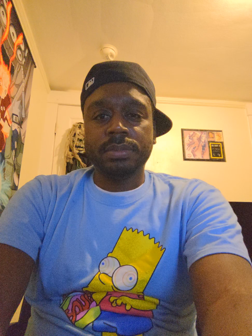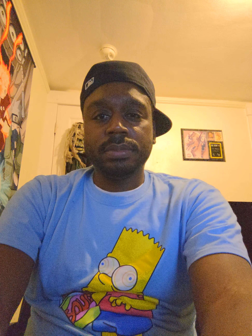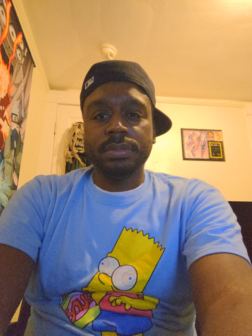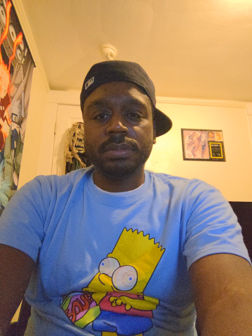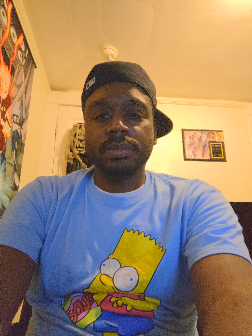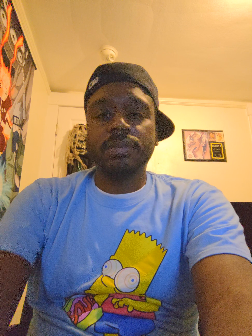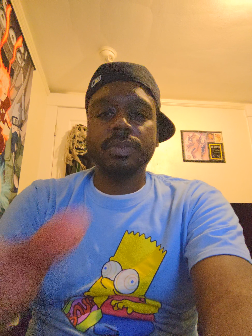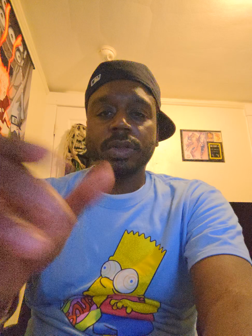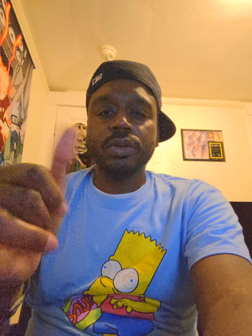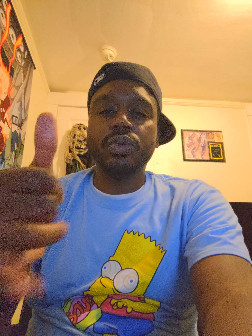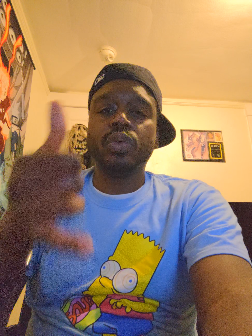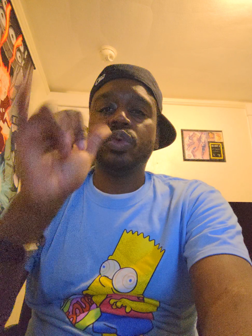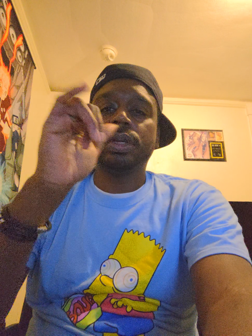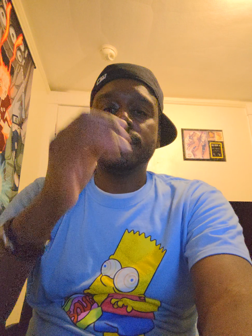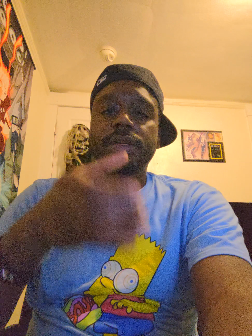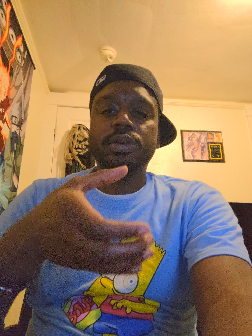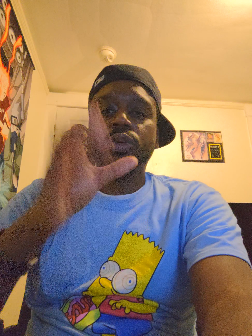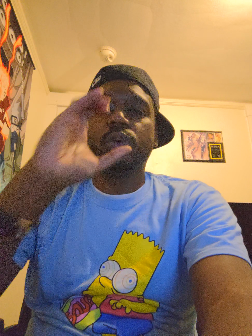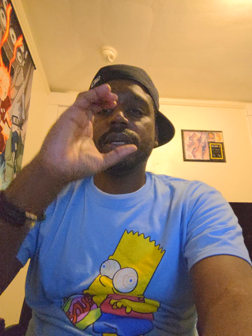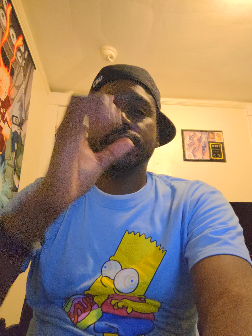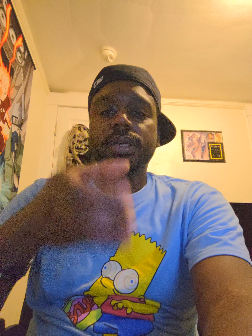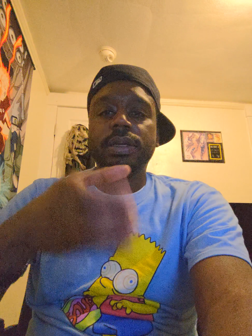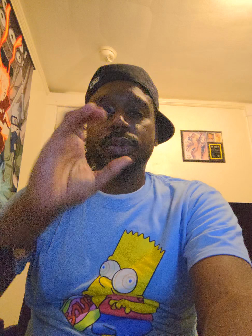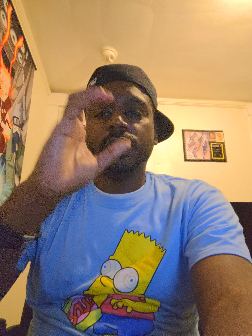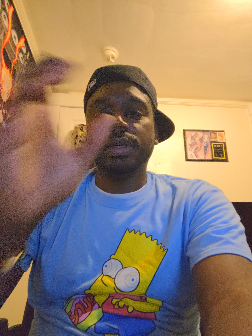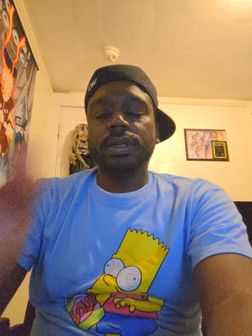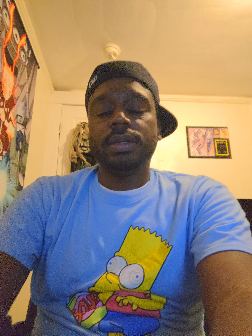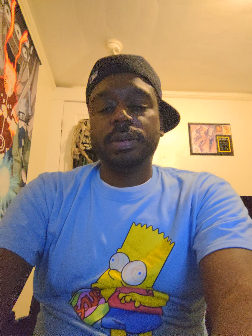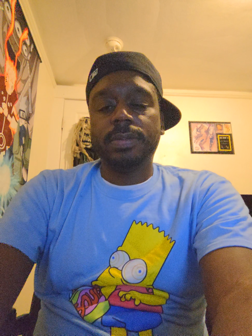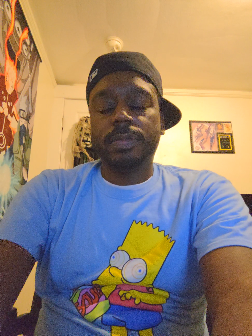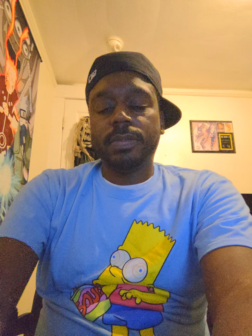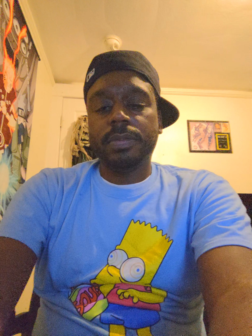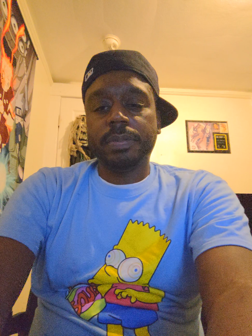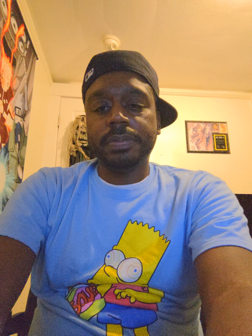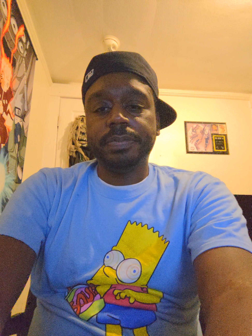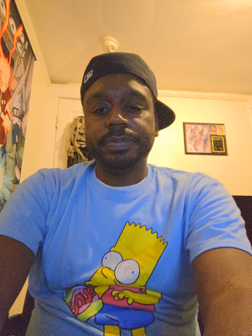drink